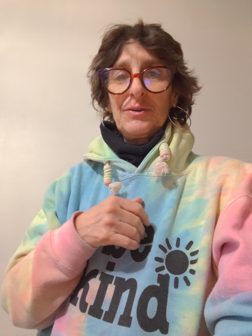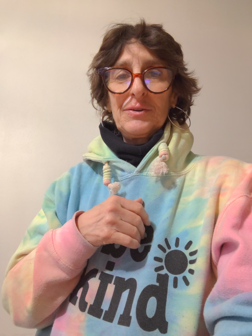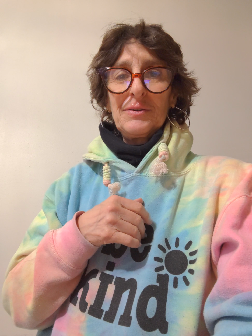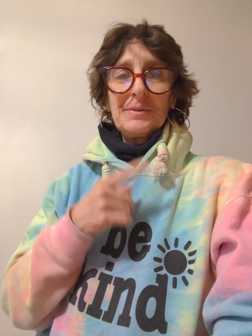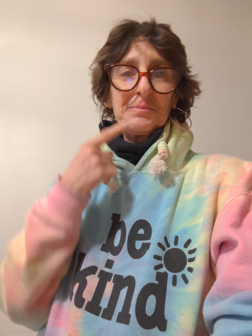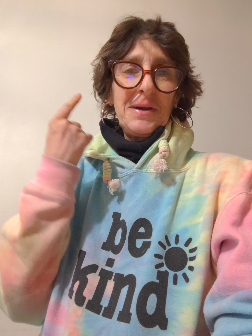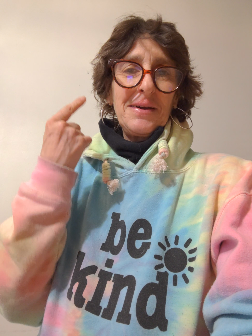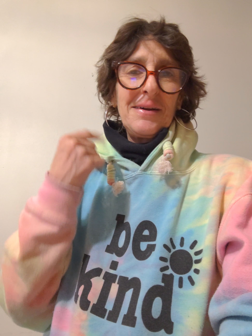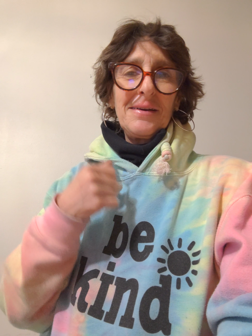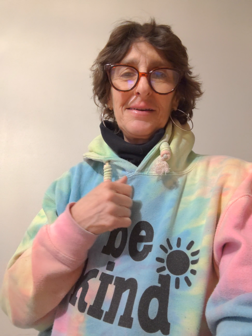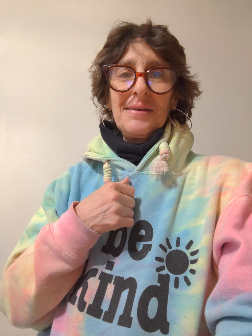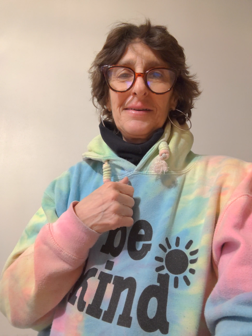smile